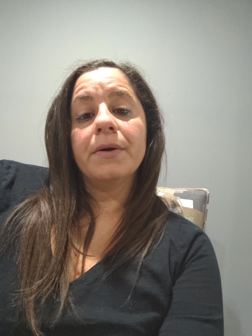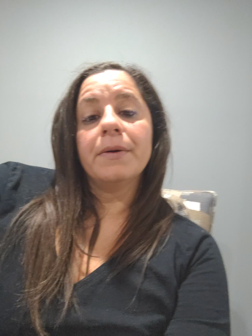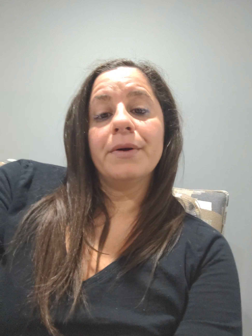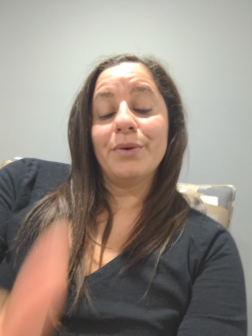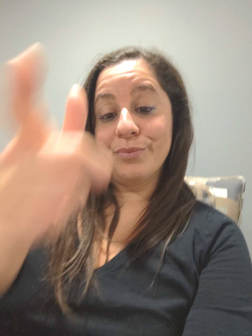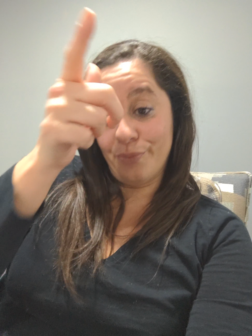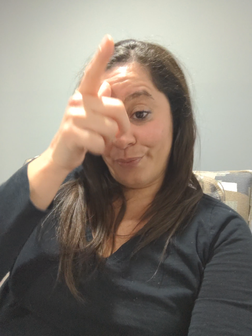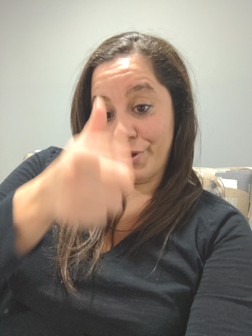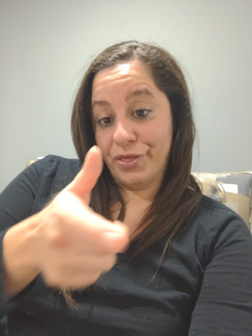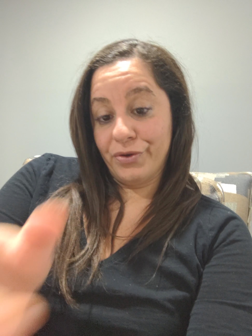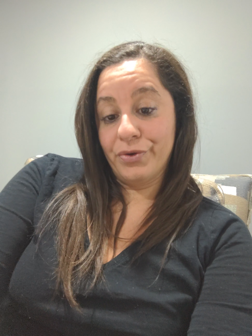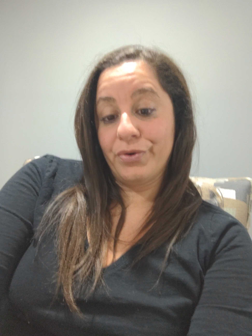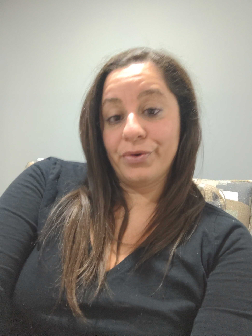brother